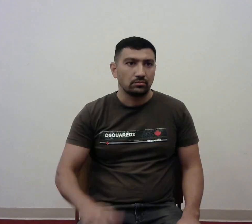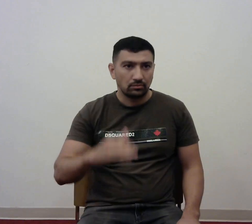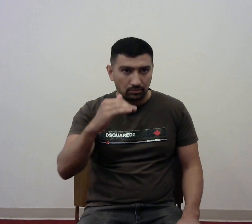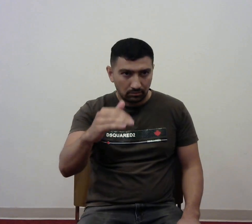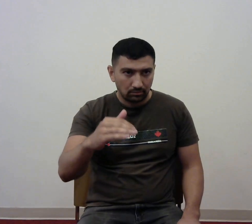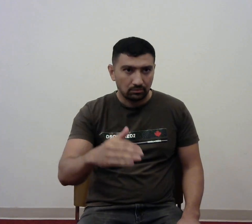siz